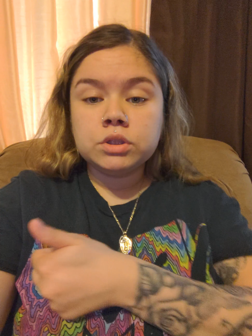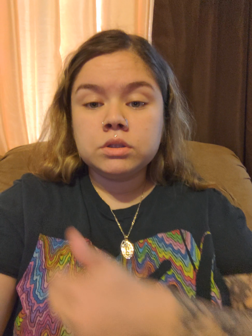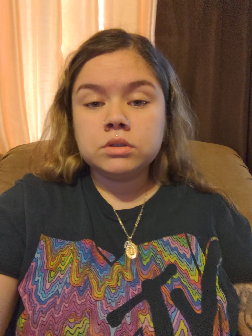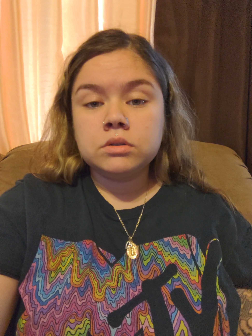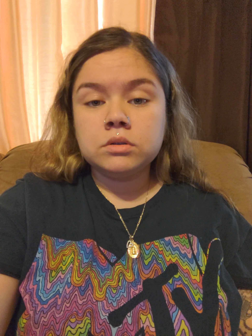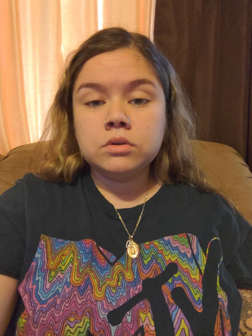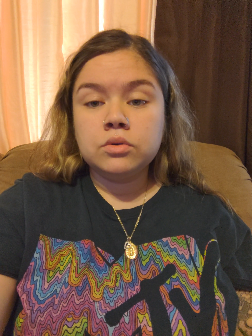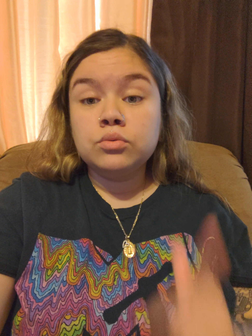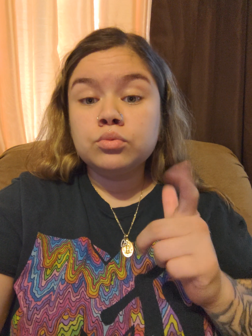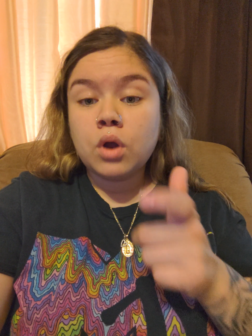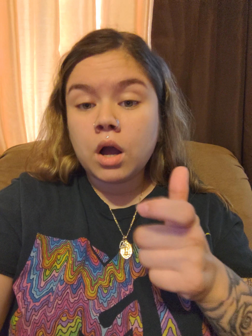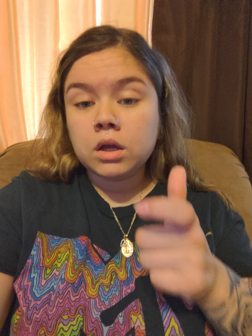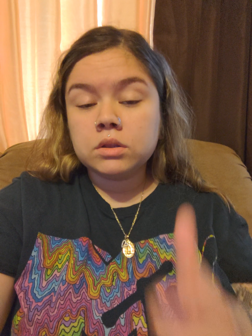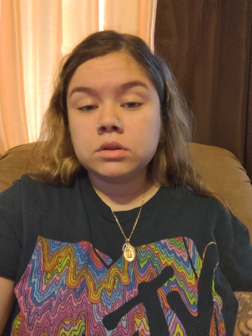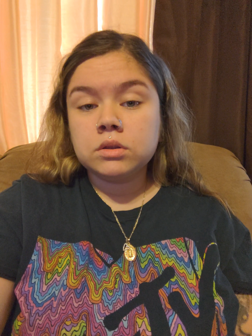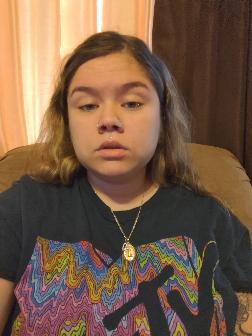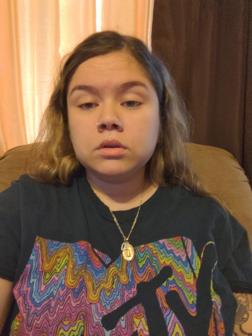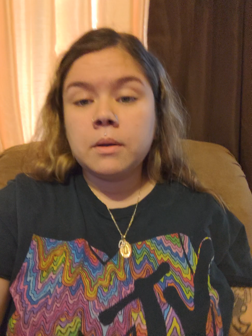run